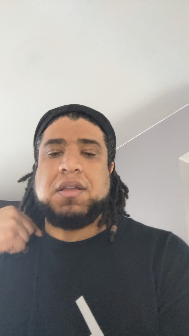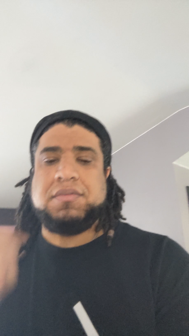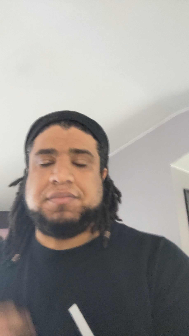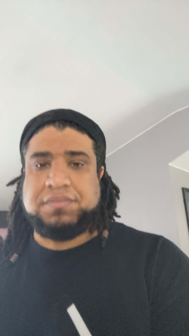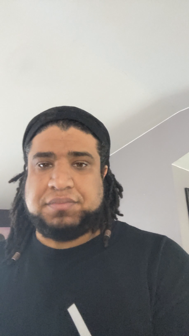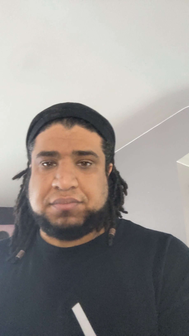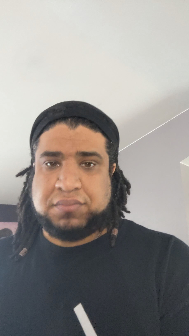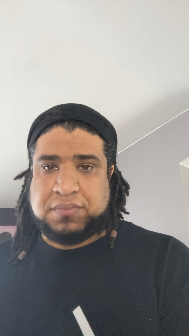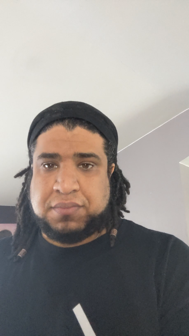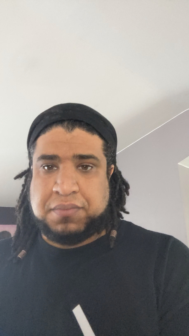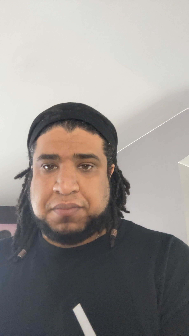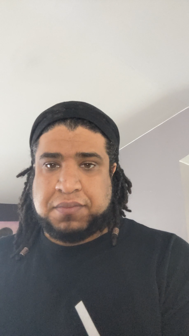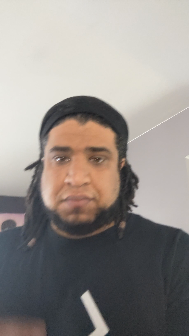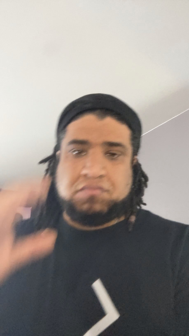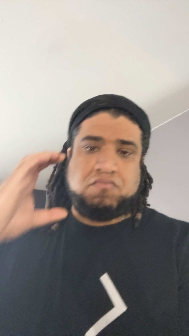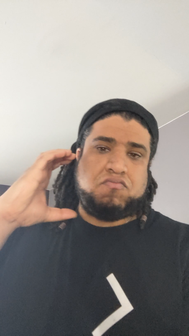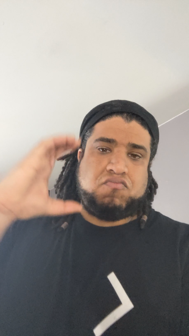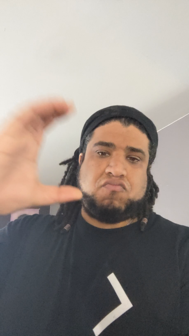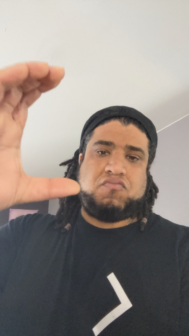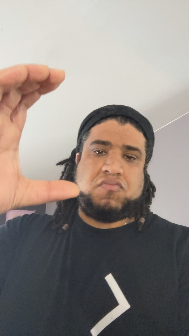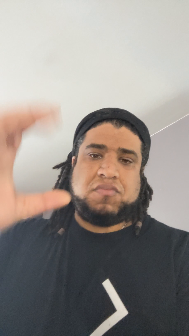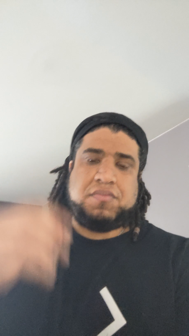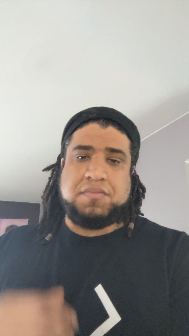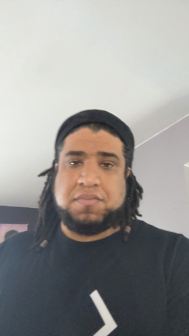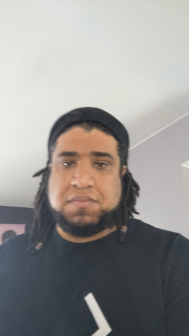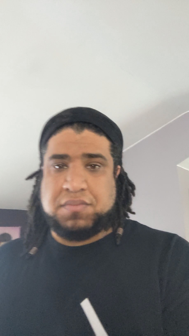bus